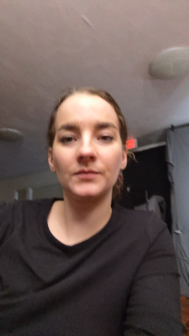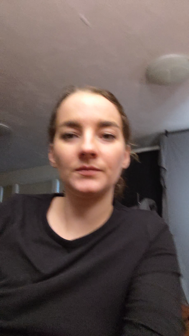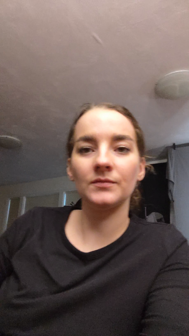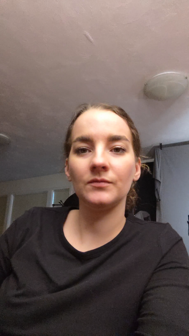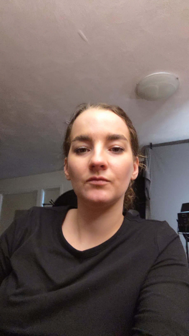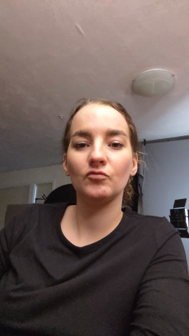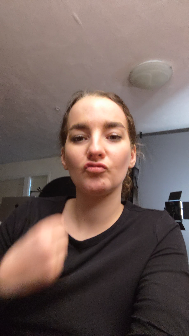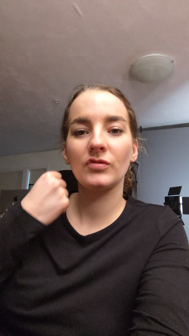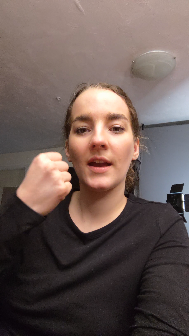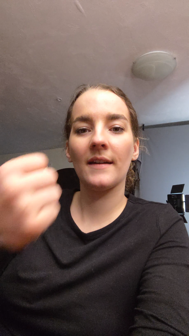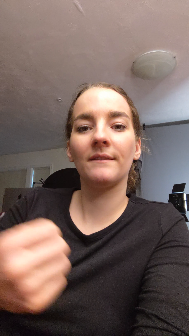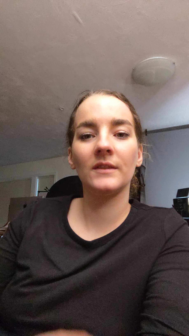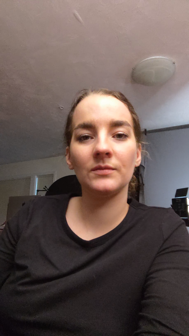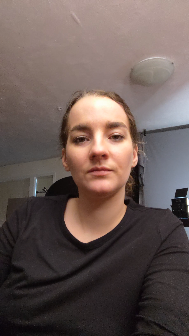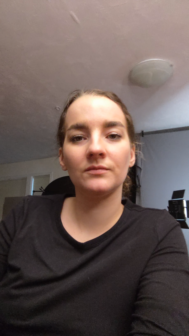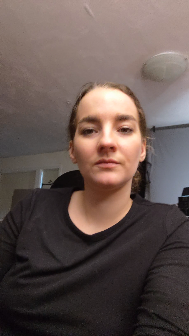drive